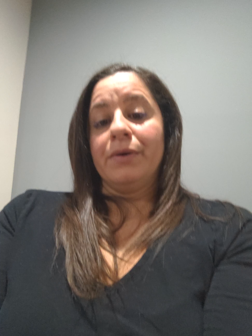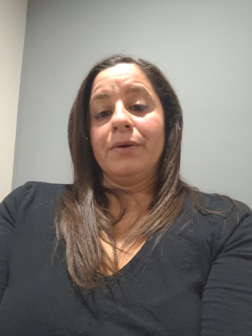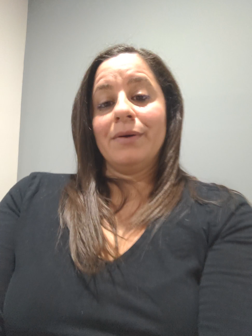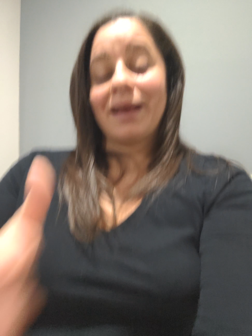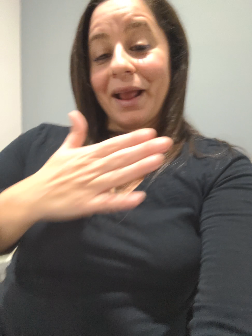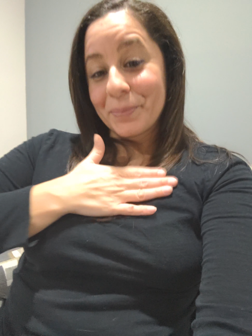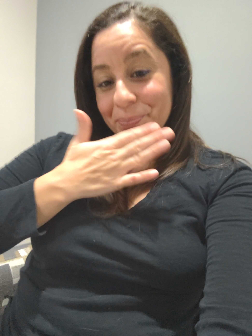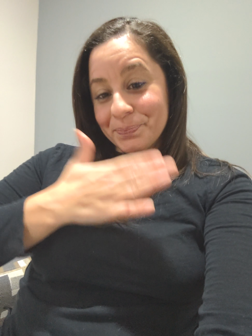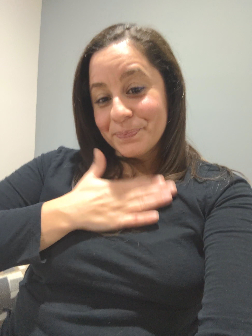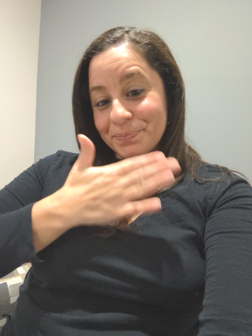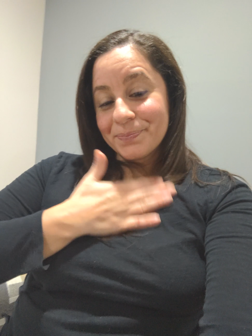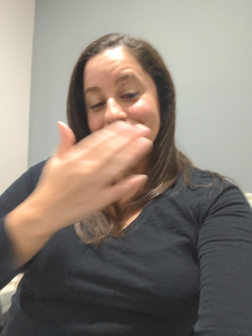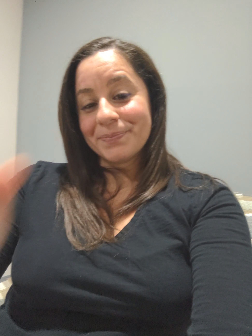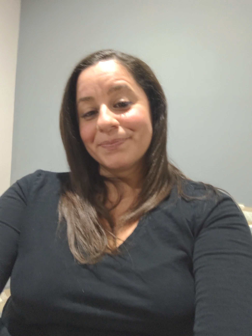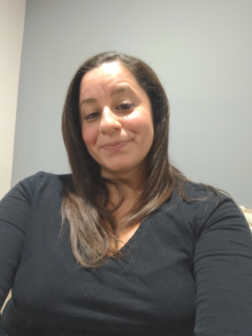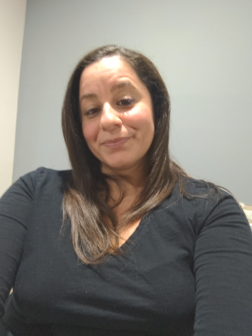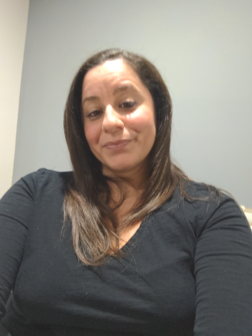happy